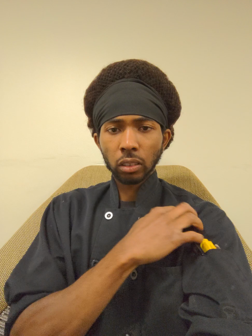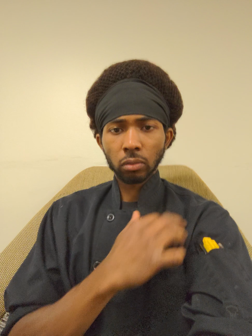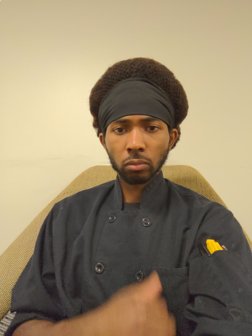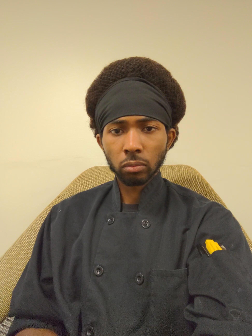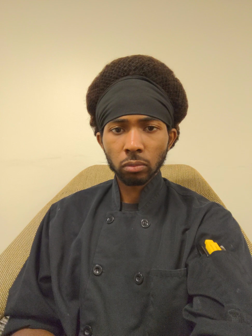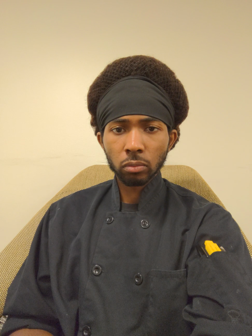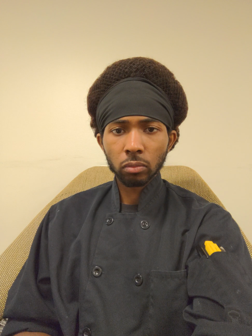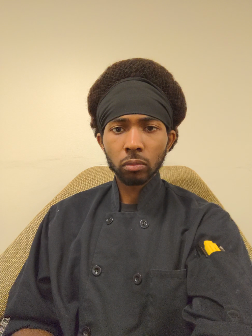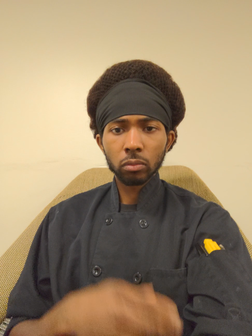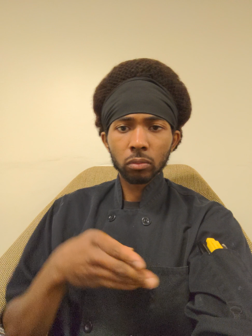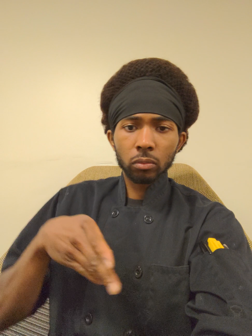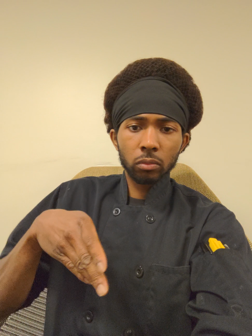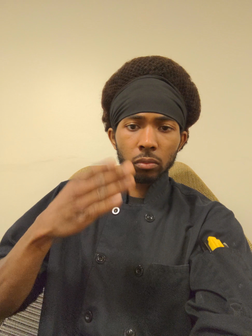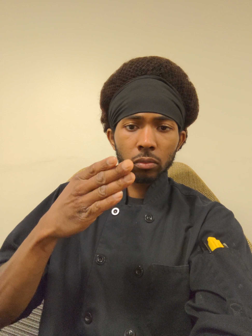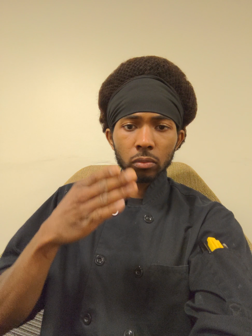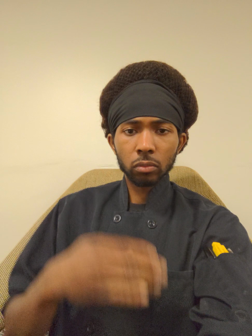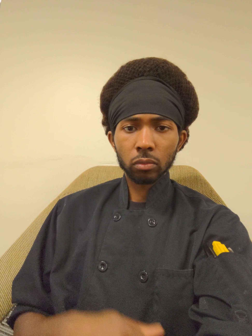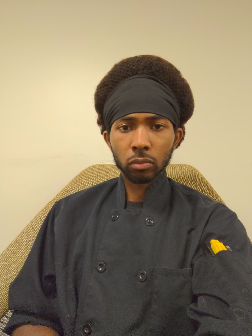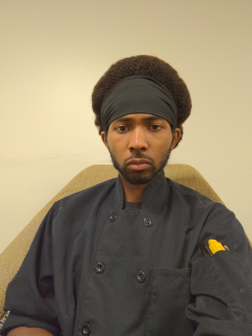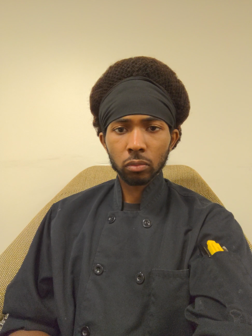kick